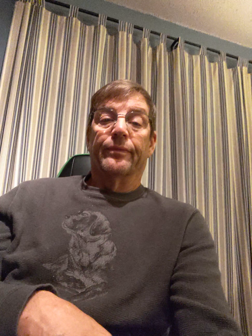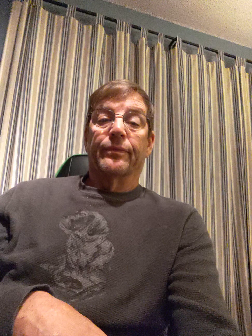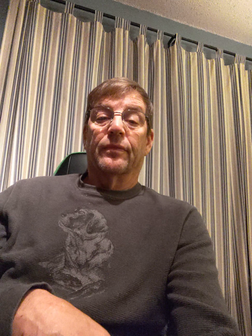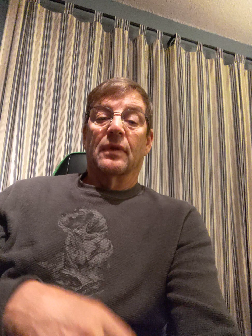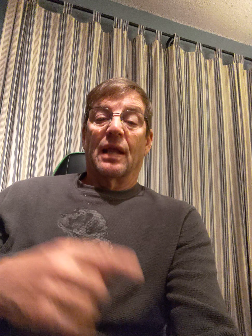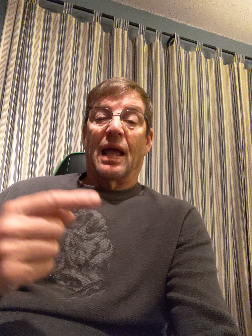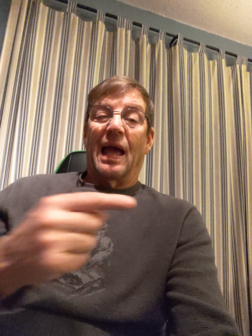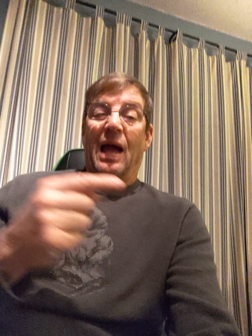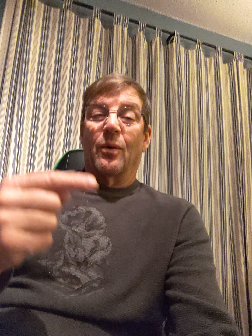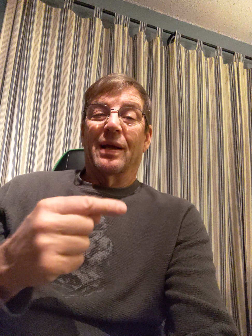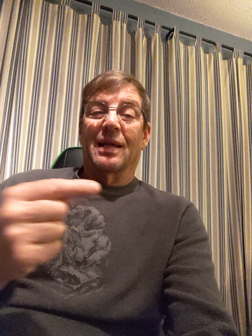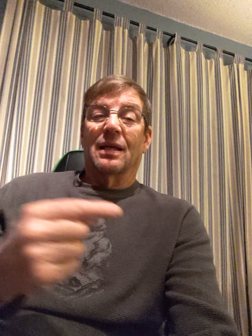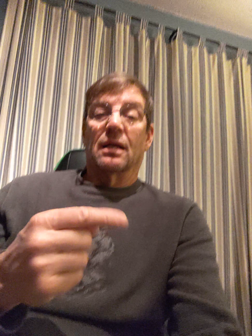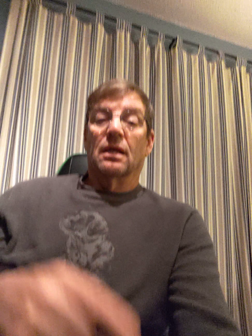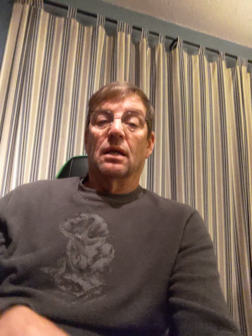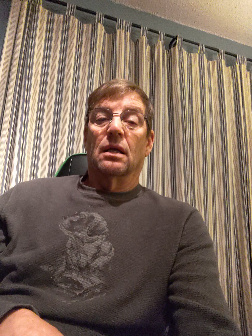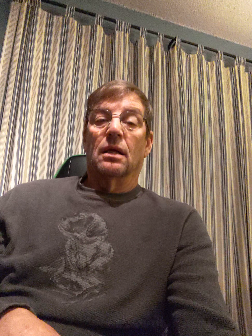owie